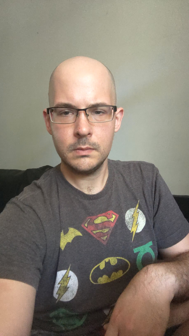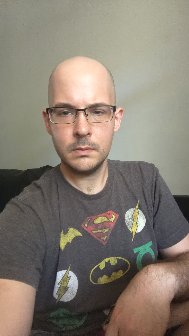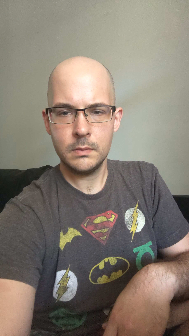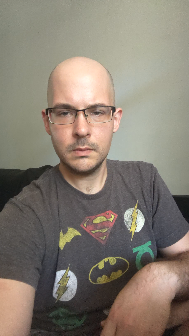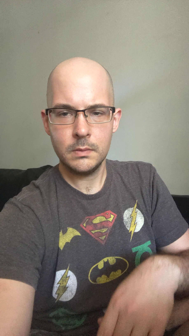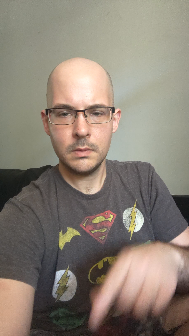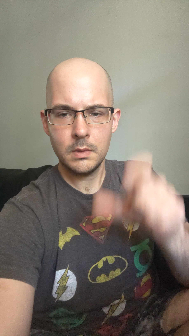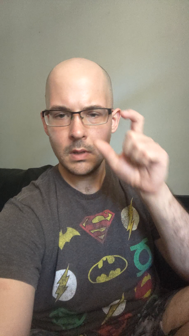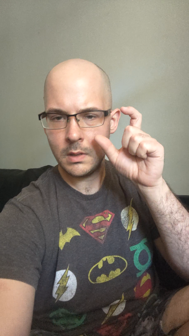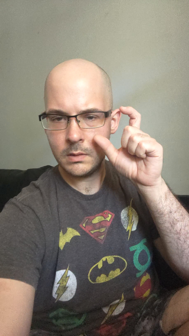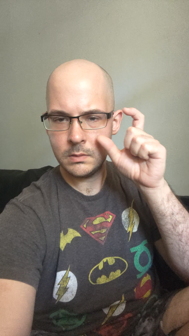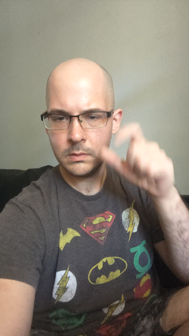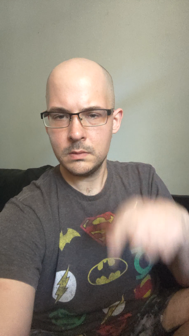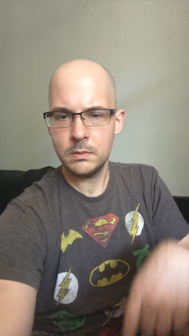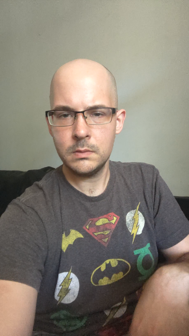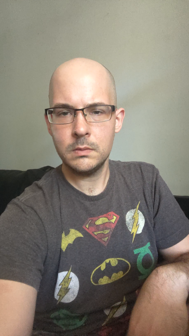glasses